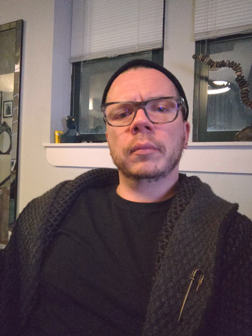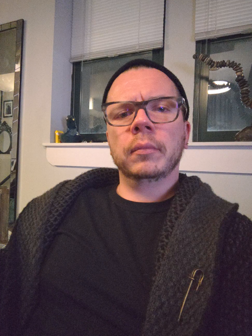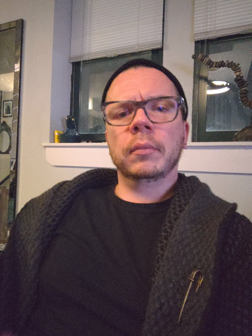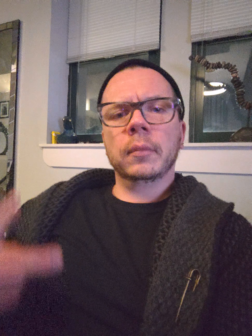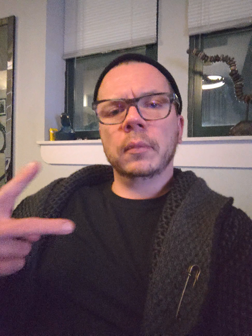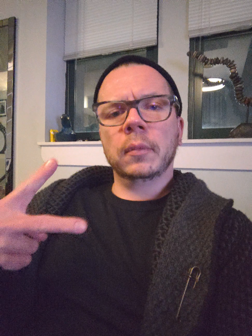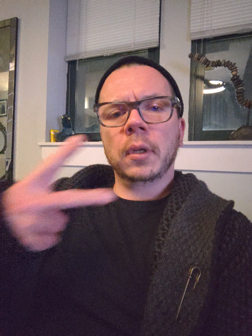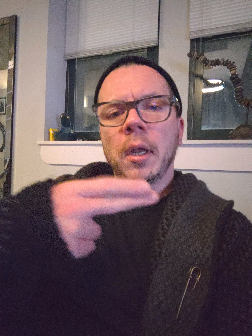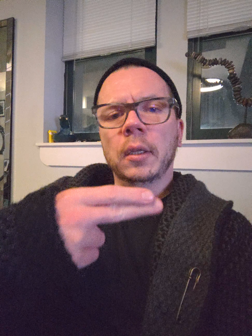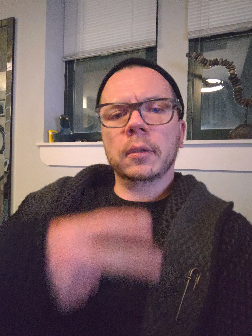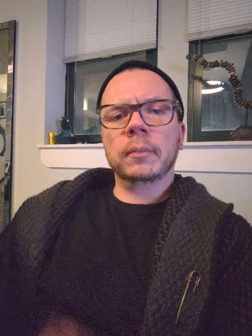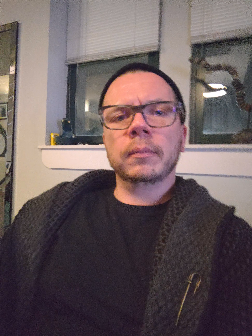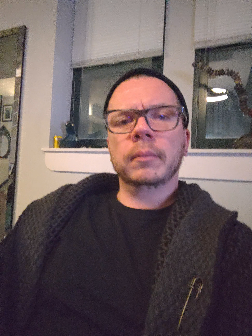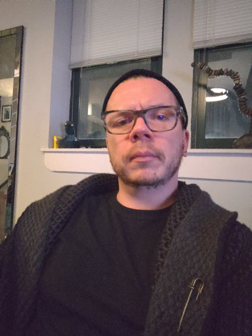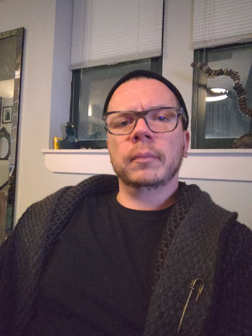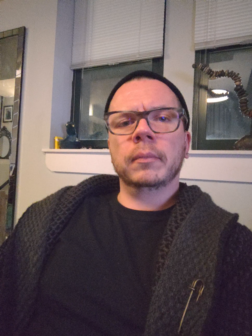cut